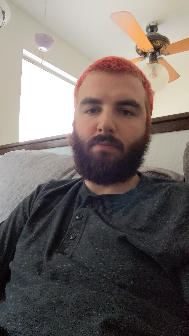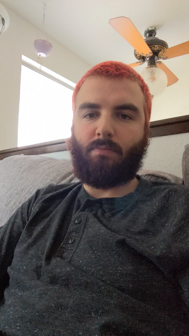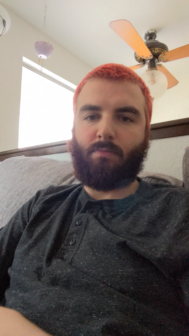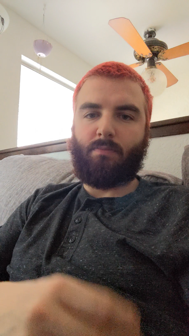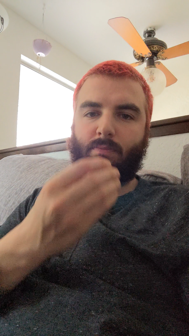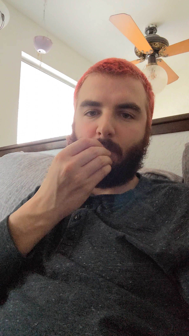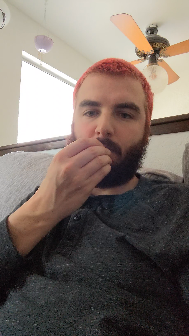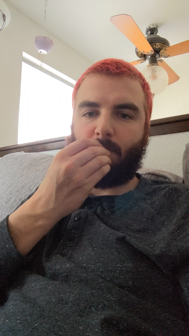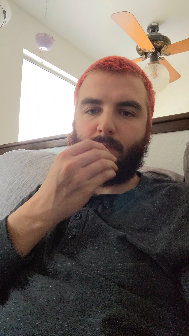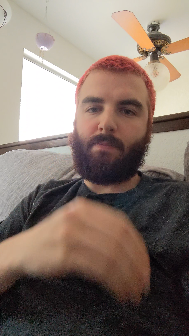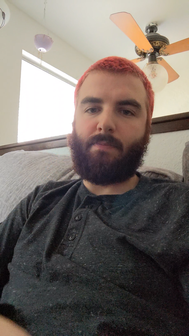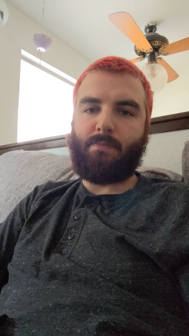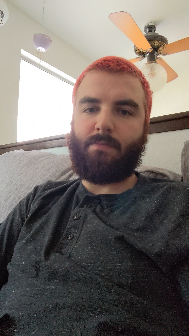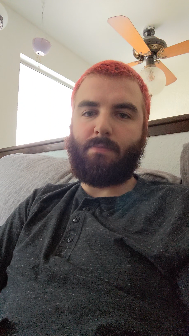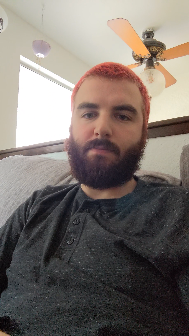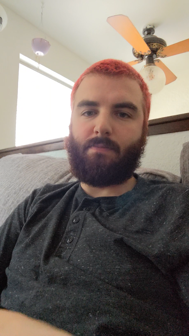eat